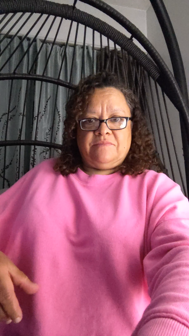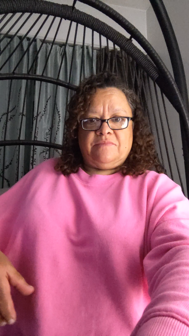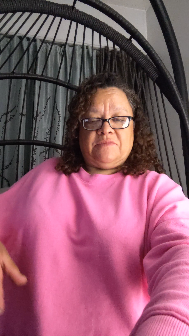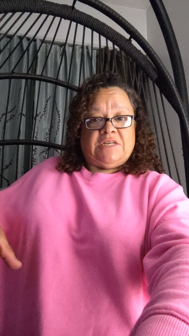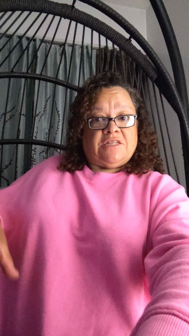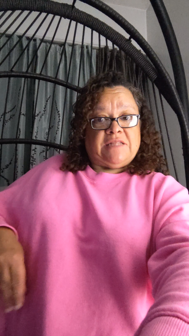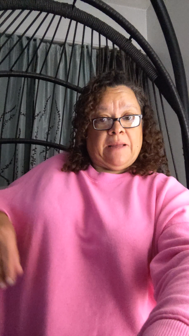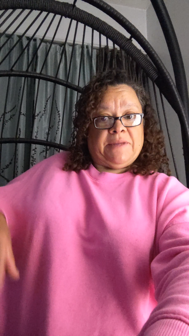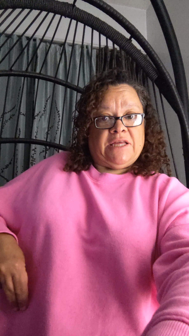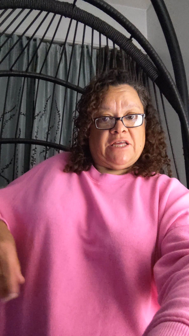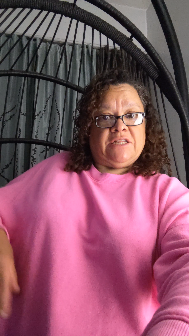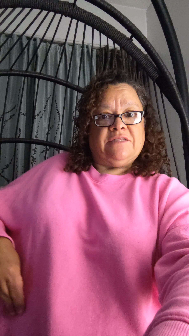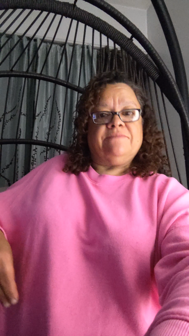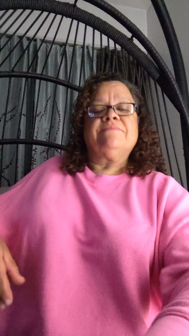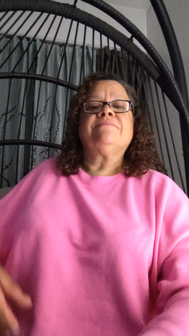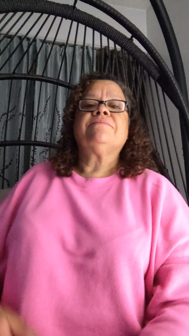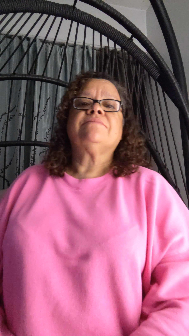diaper